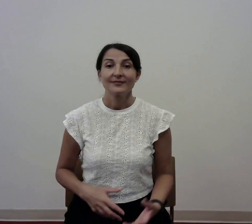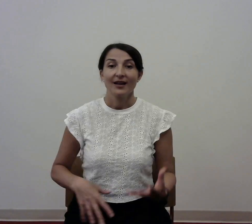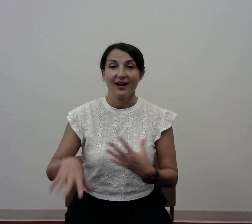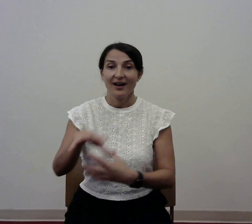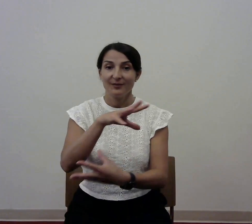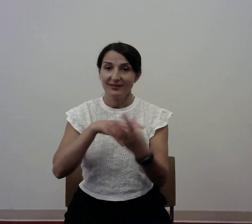hamı